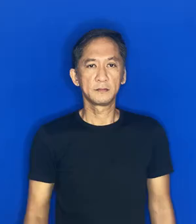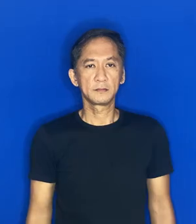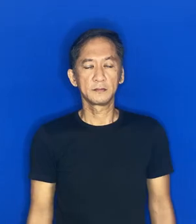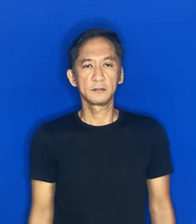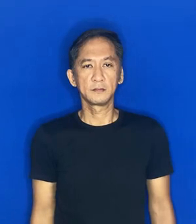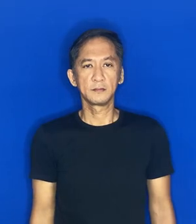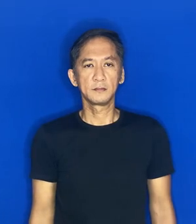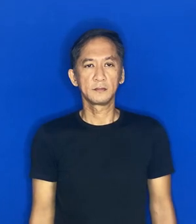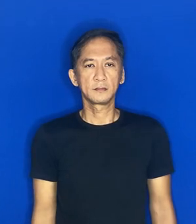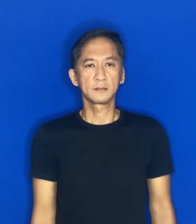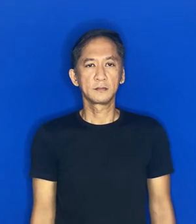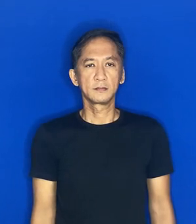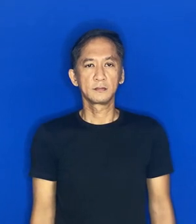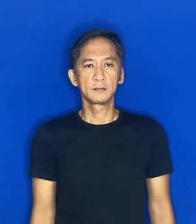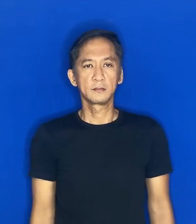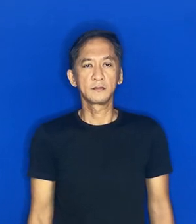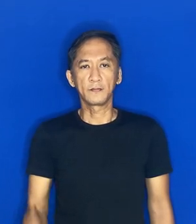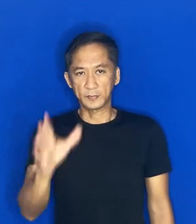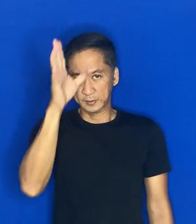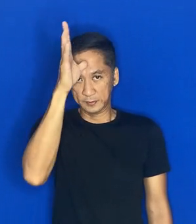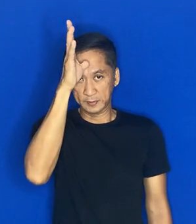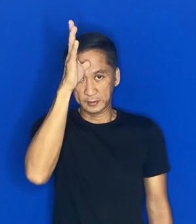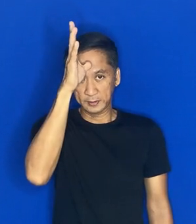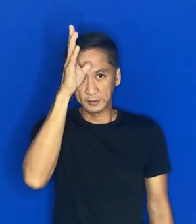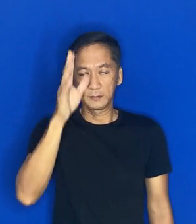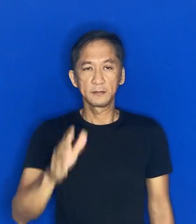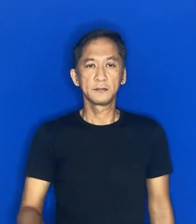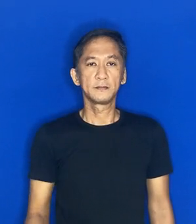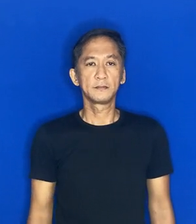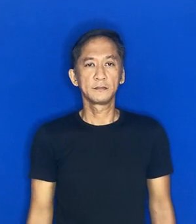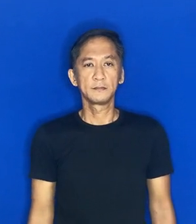father